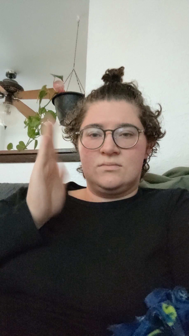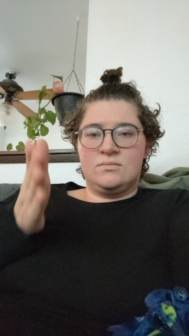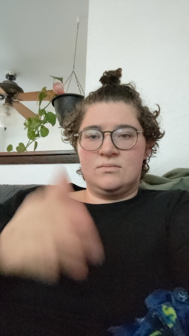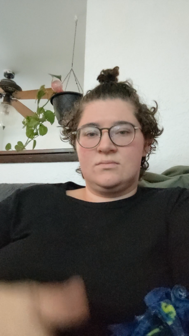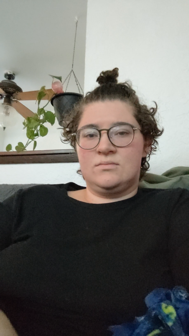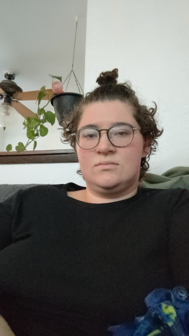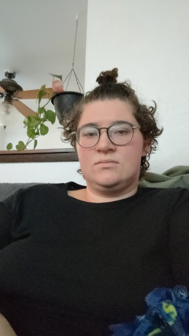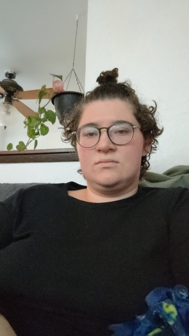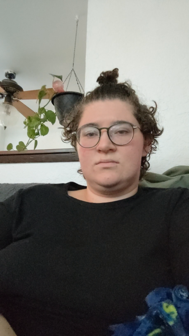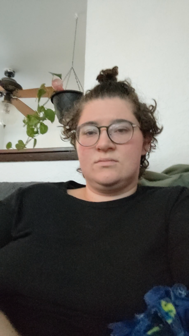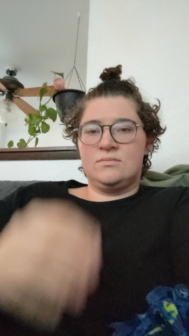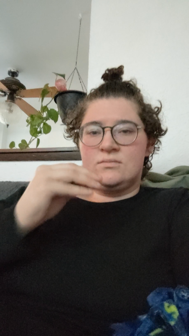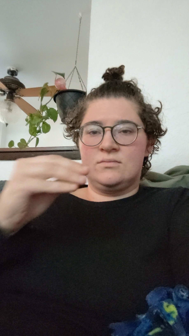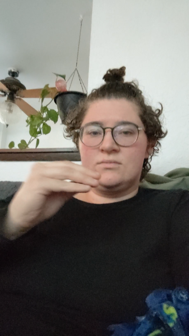fix